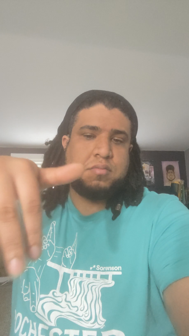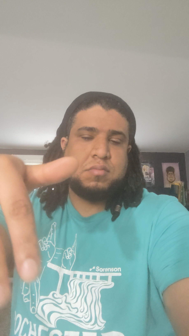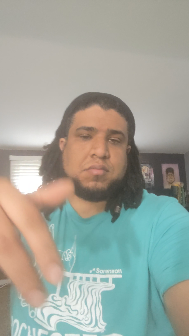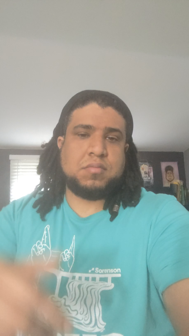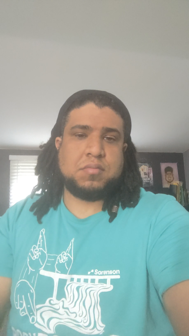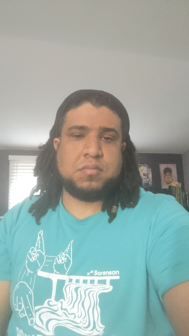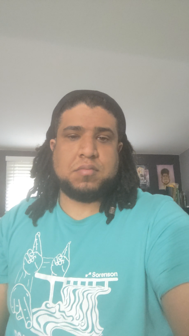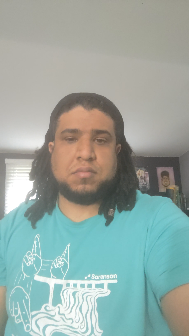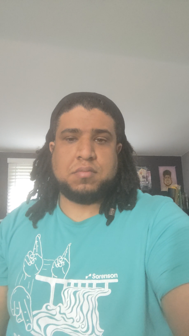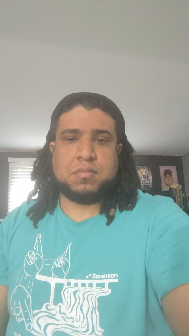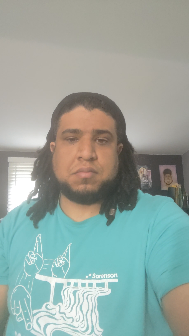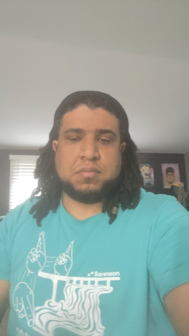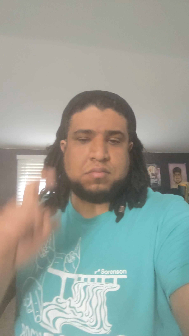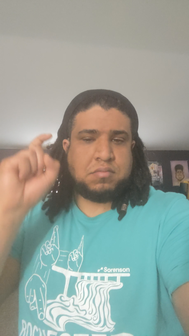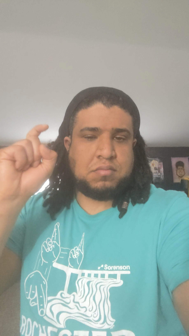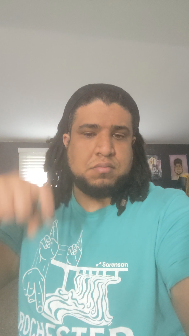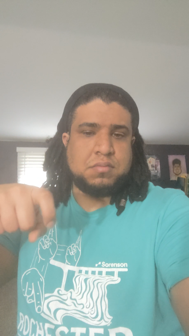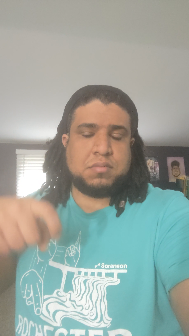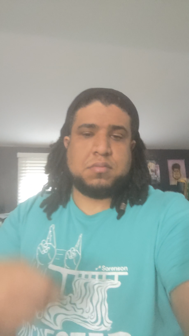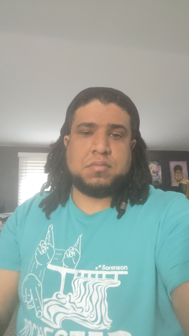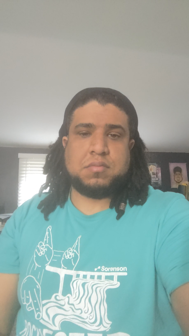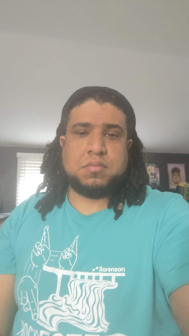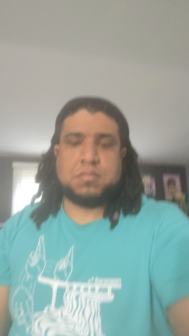must